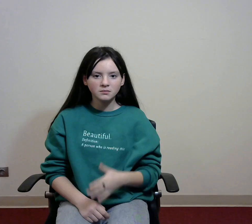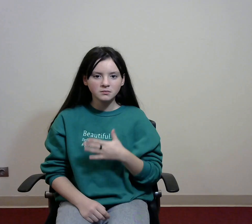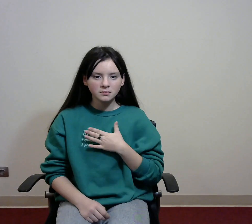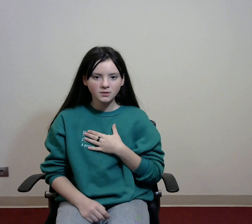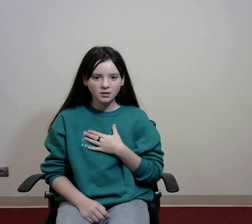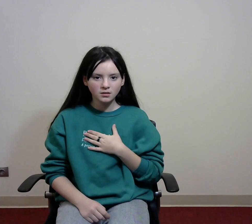mən